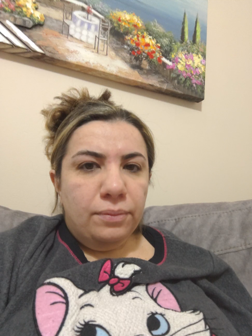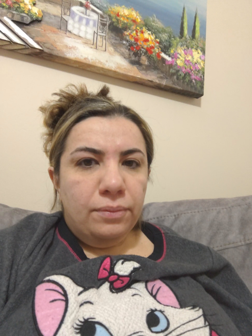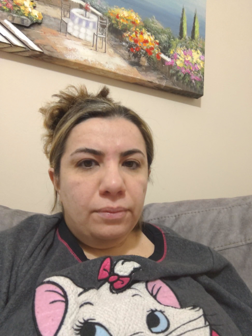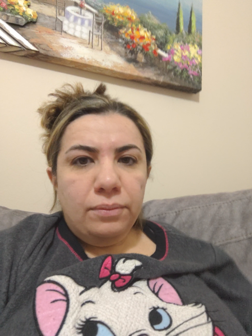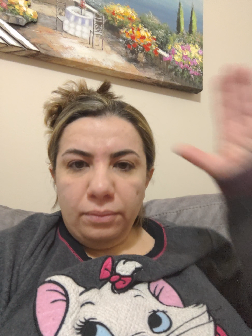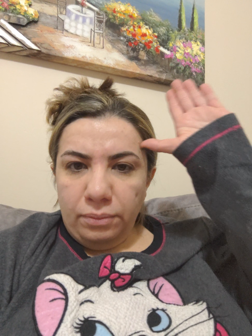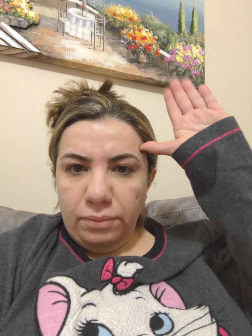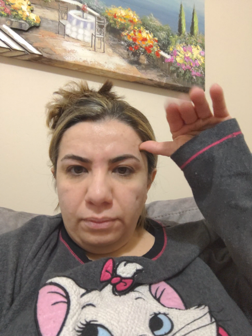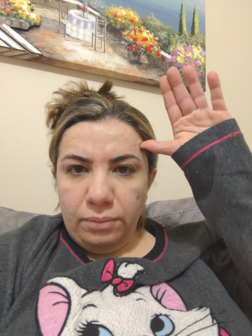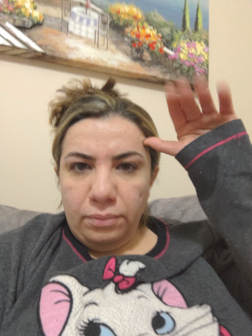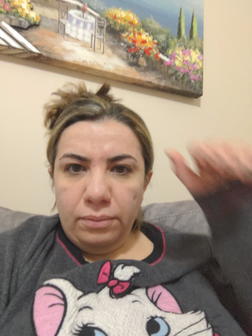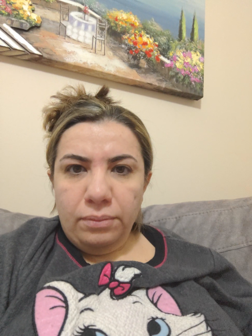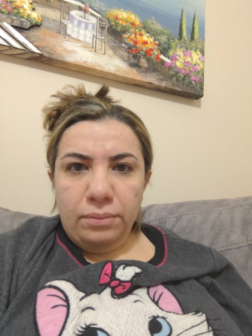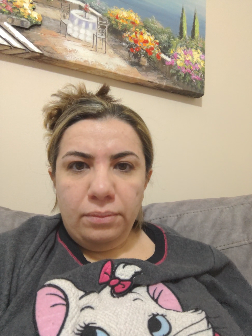donkey